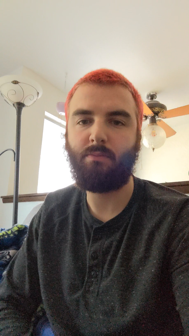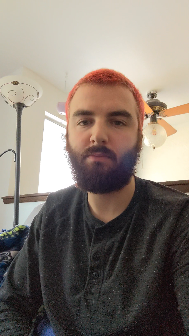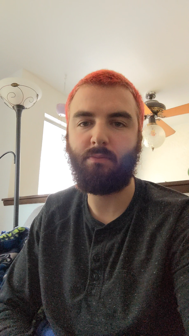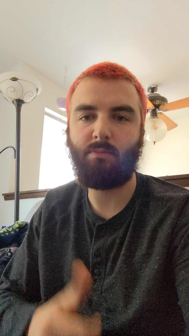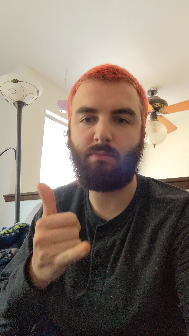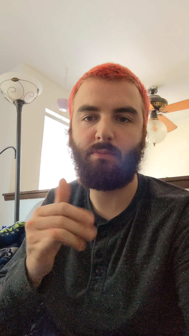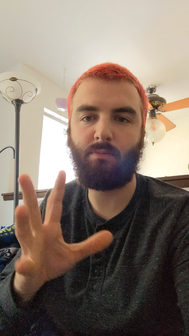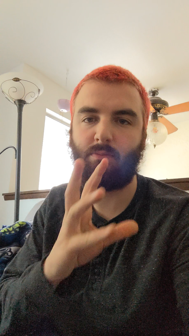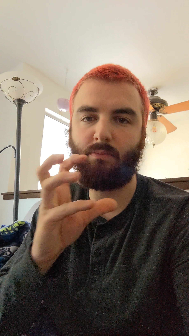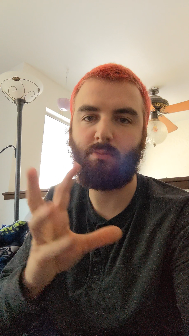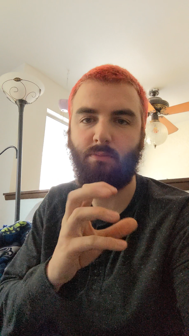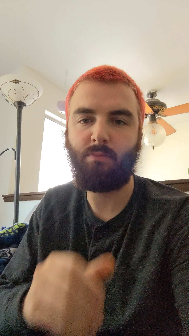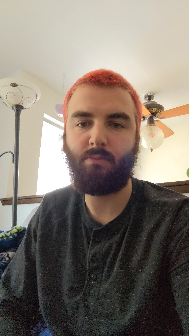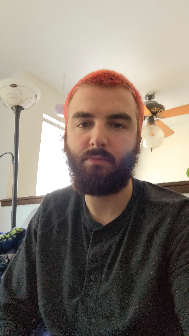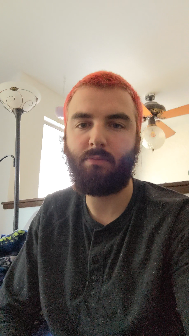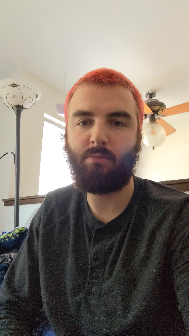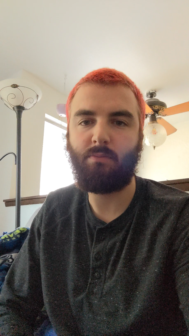play dough